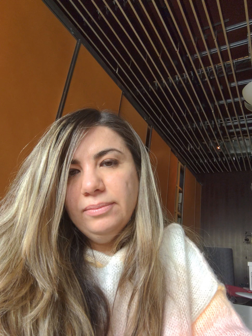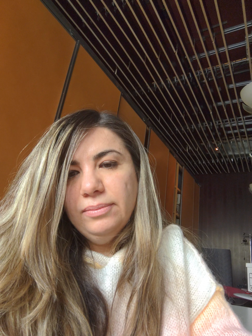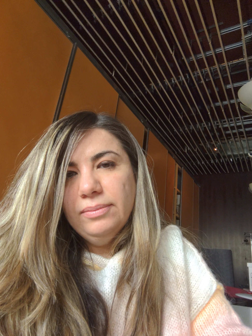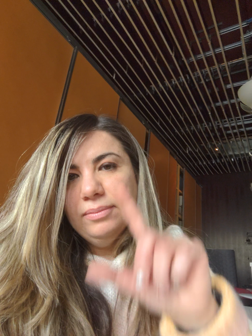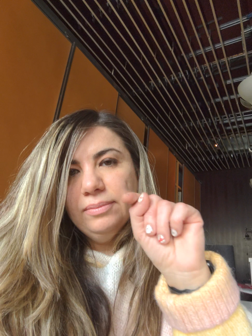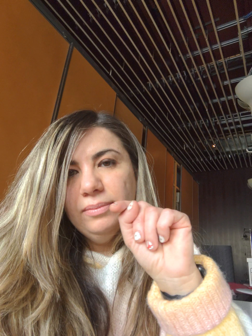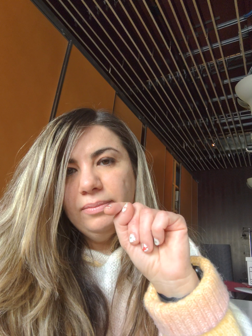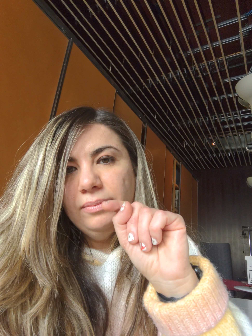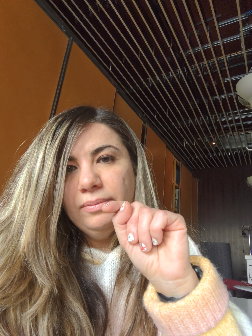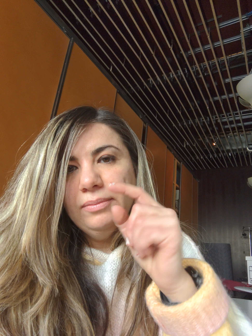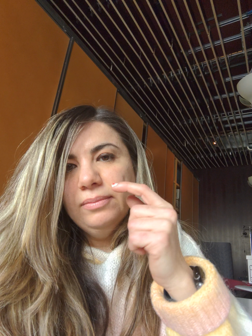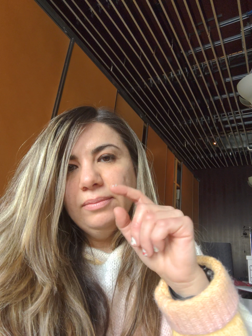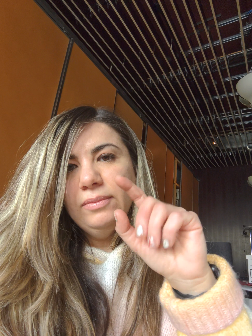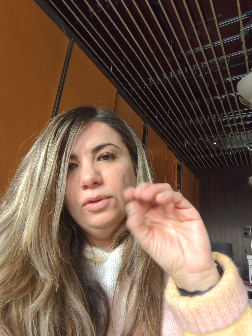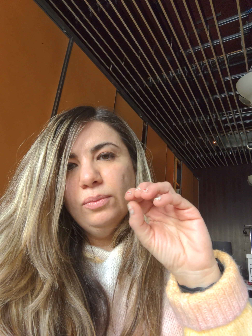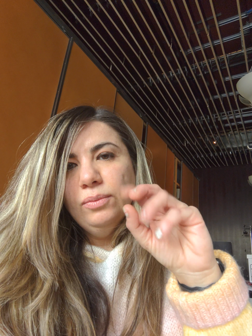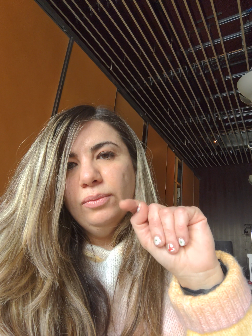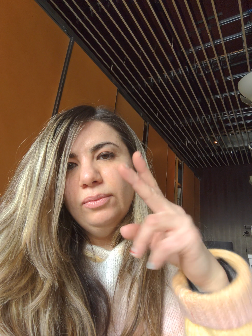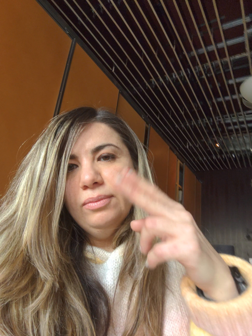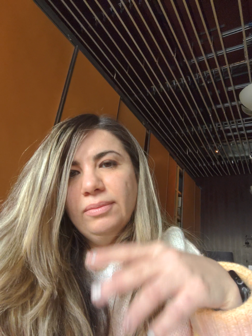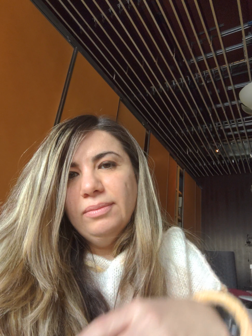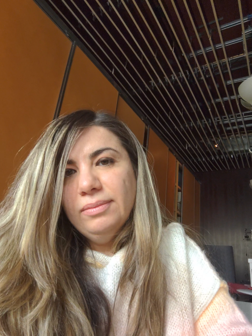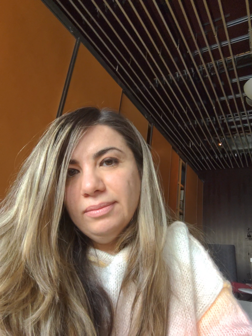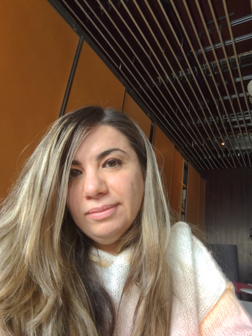tooth